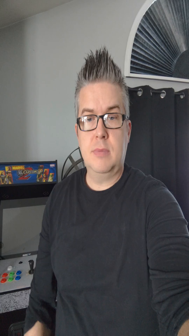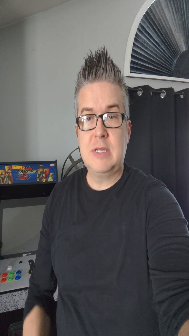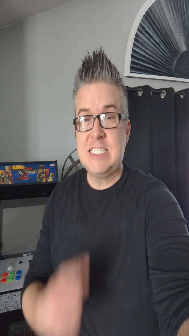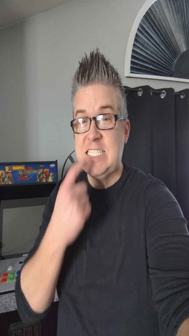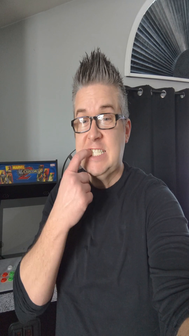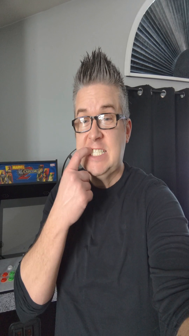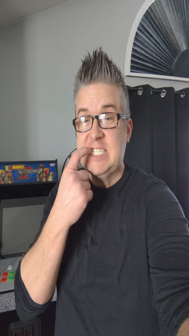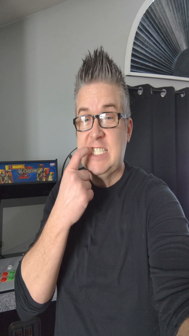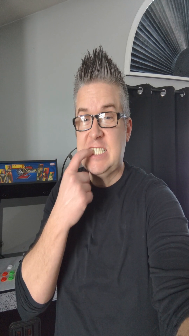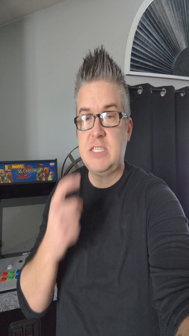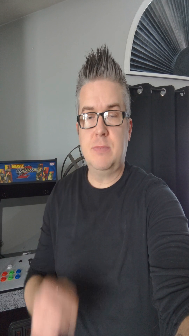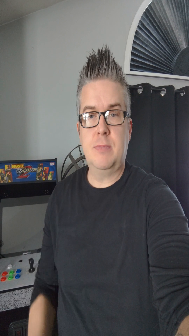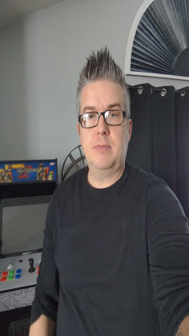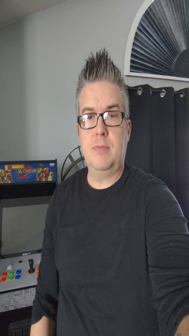window